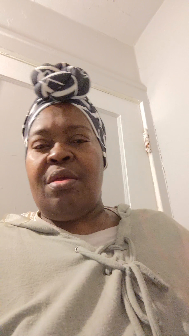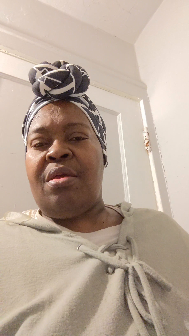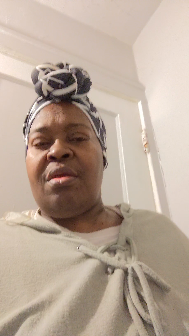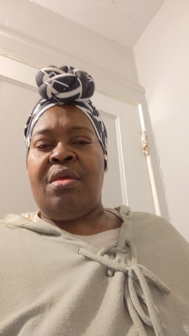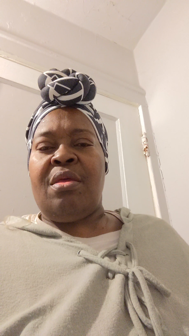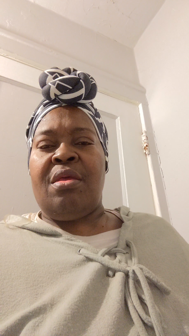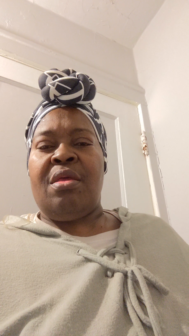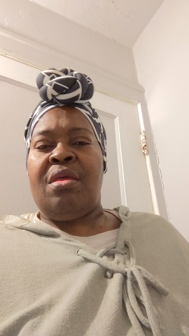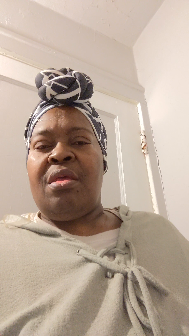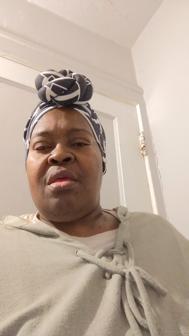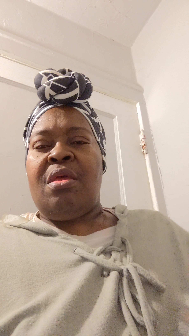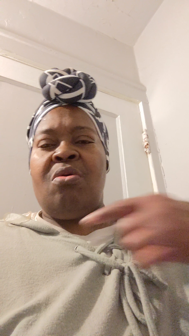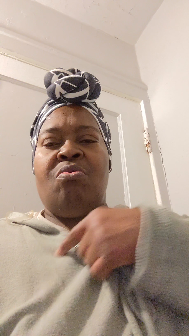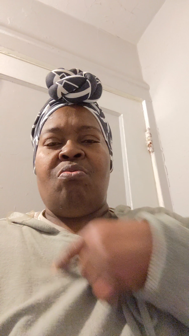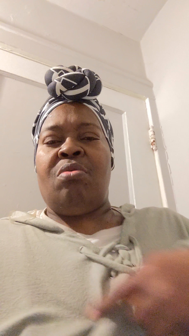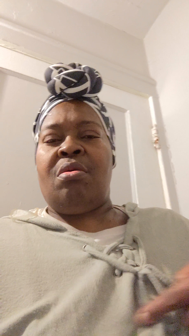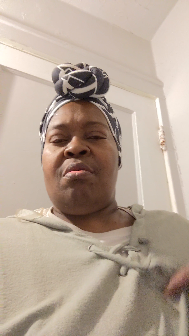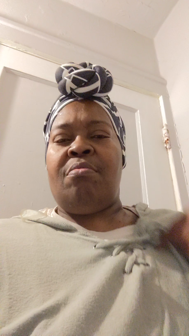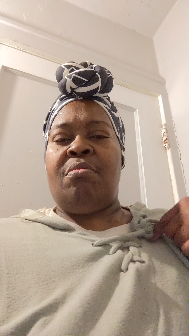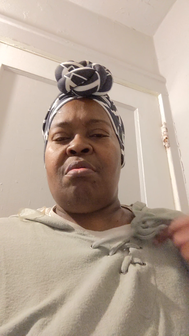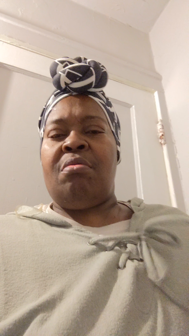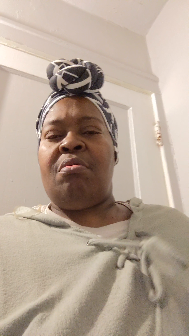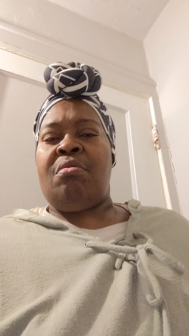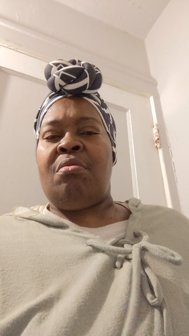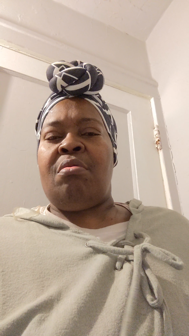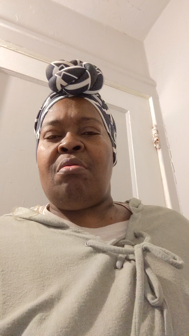bib